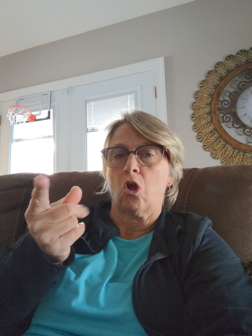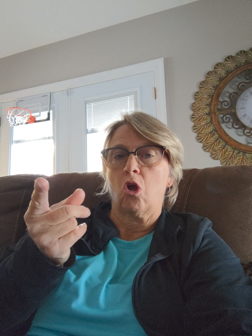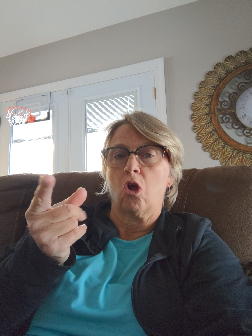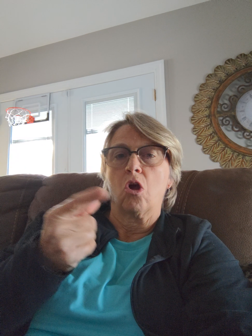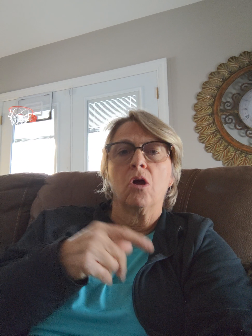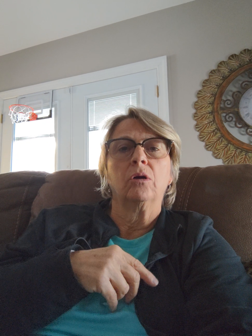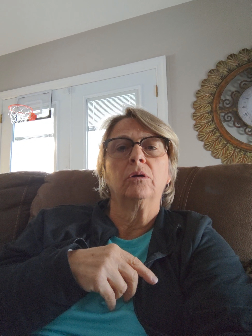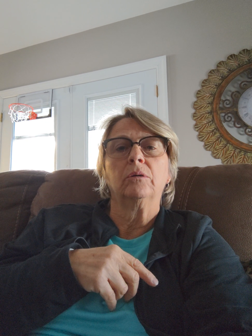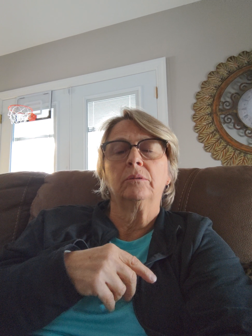dog